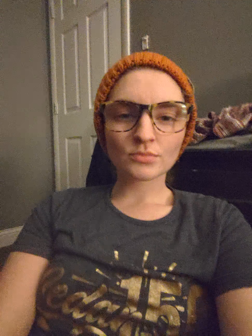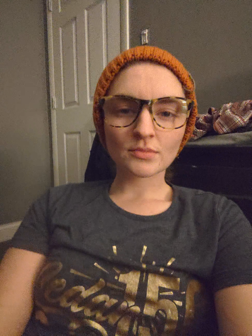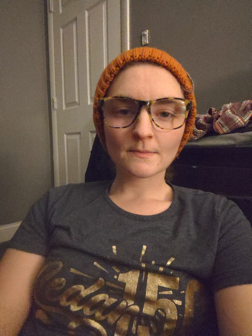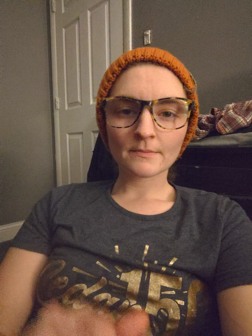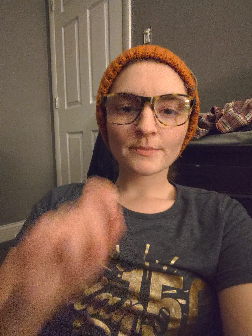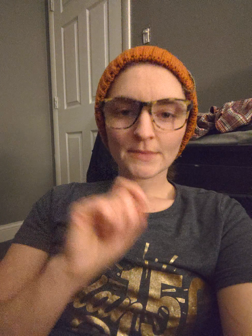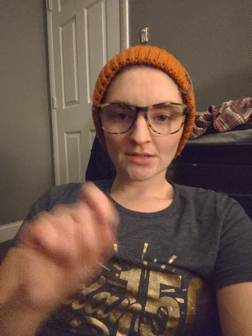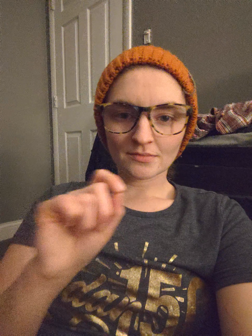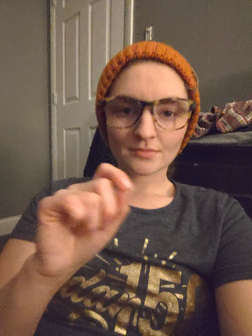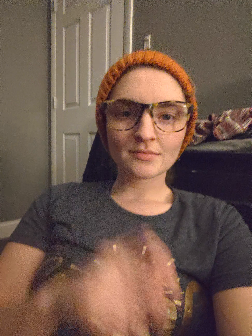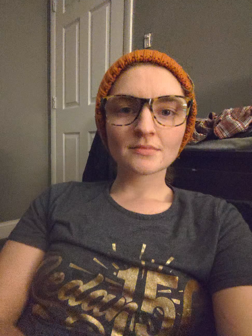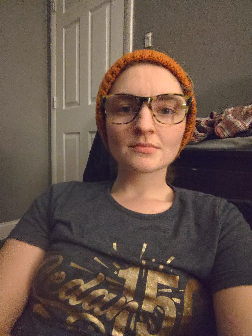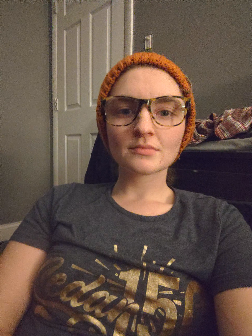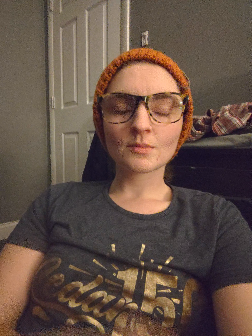pencil